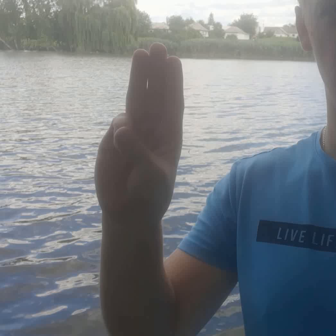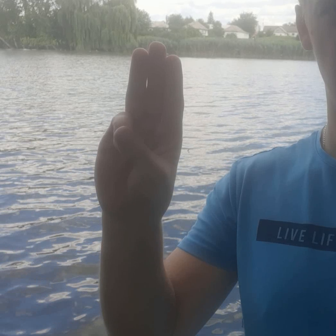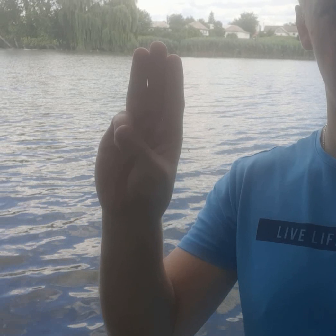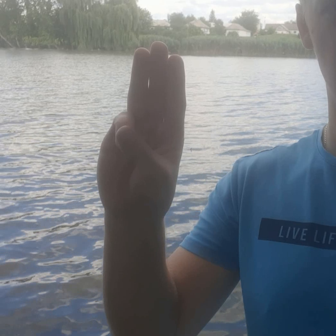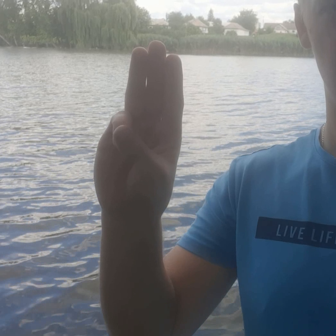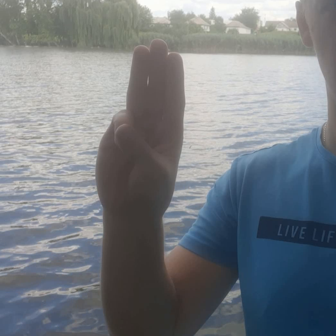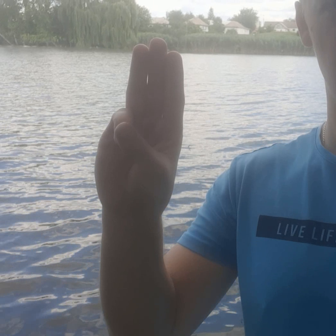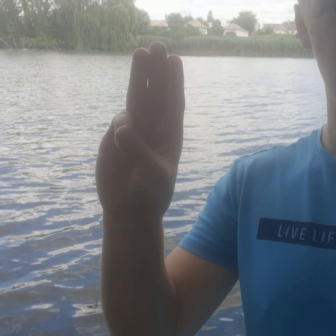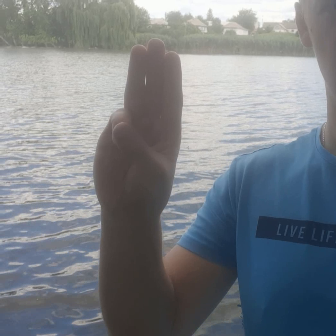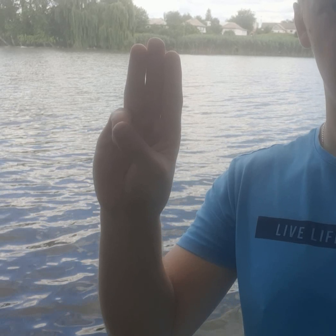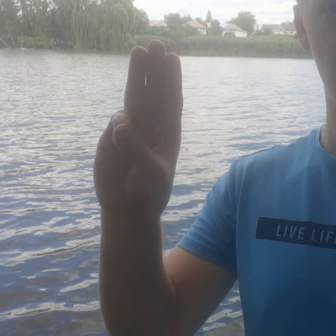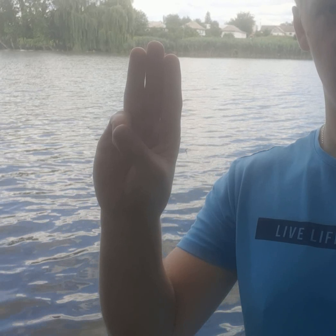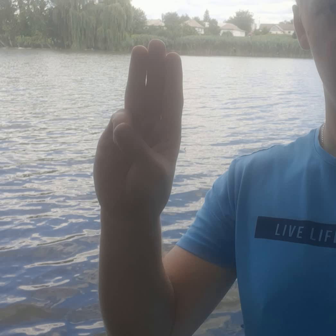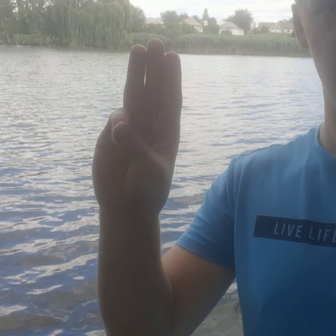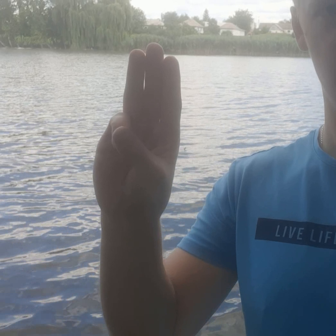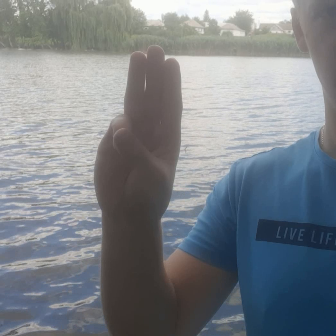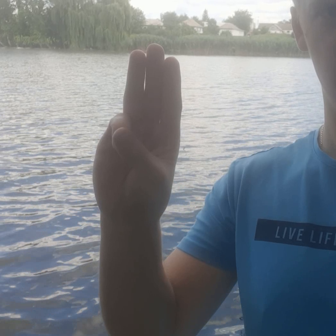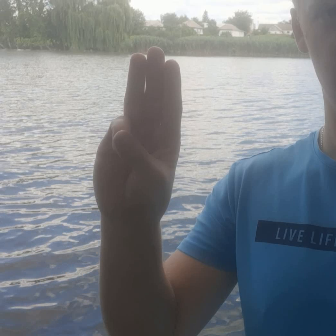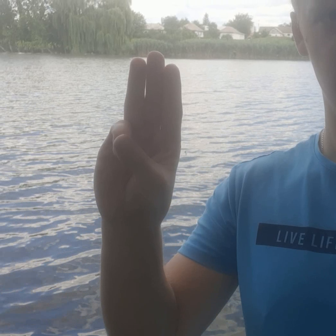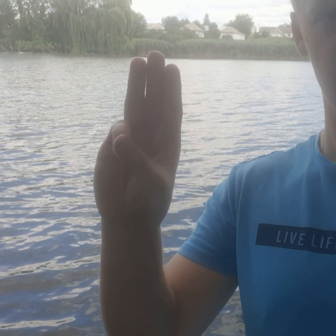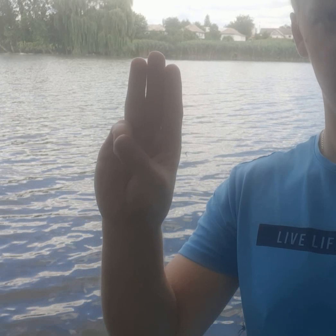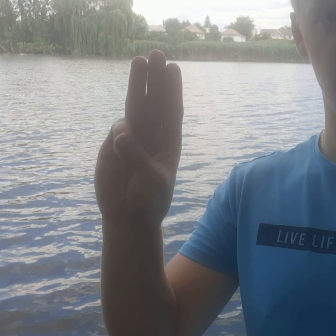Ш